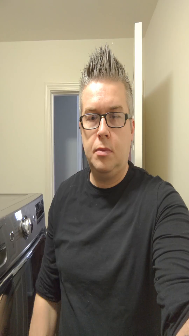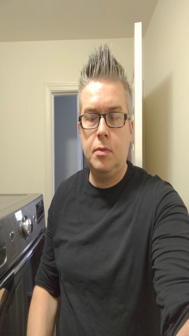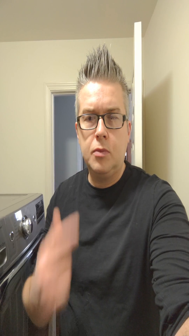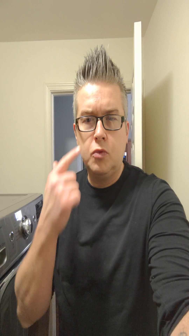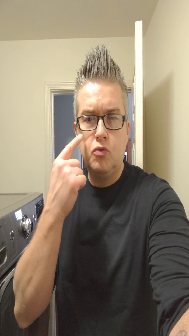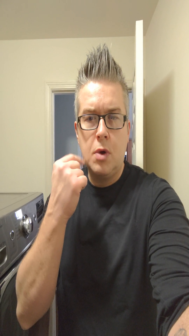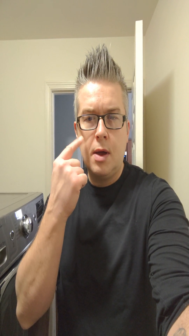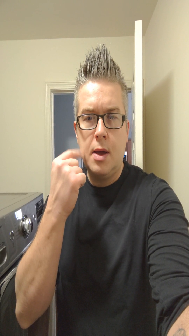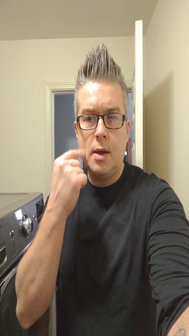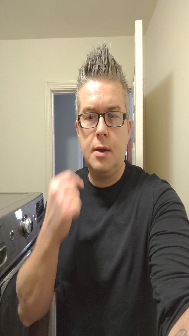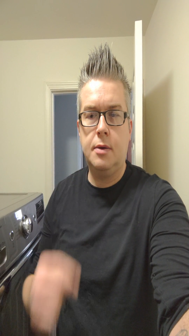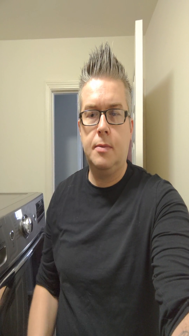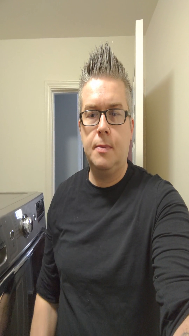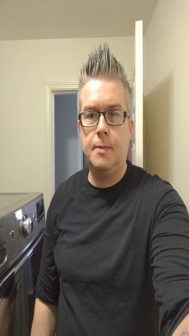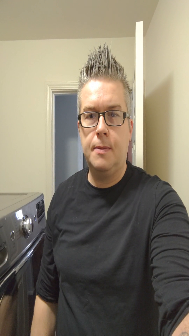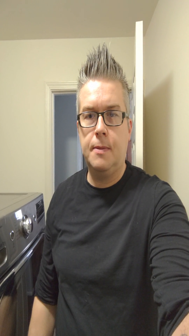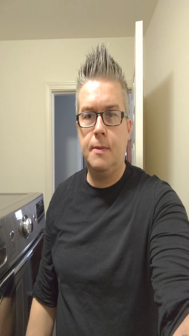cry